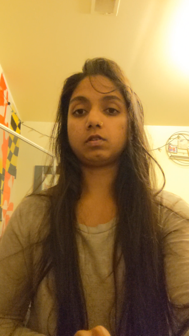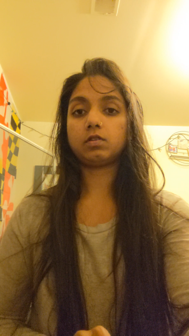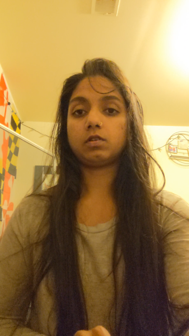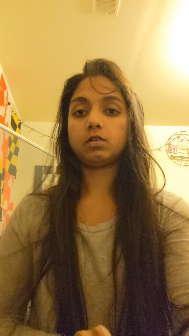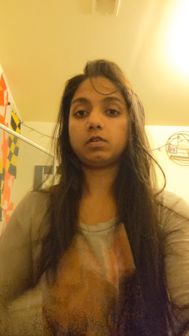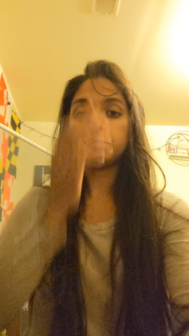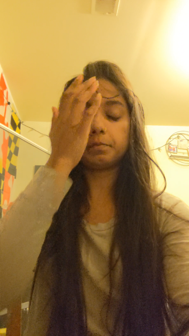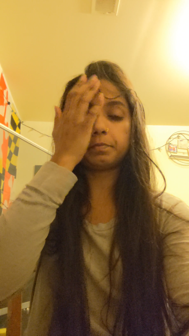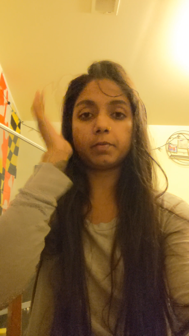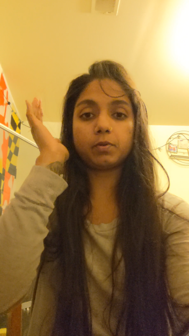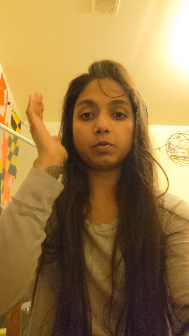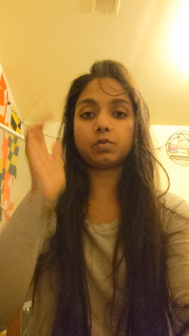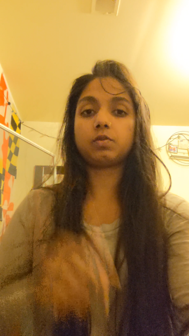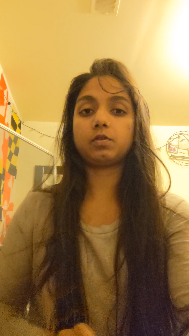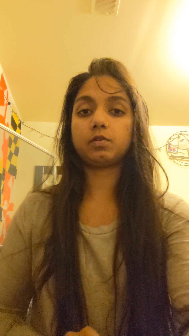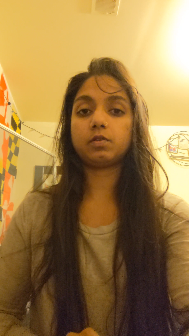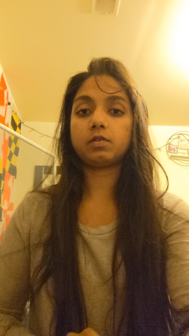peekaboo